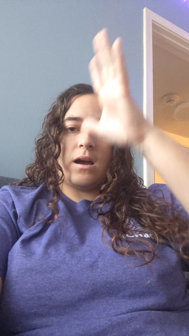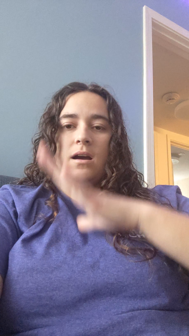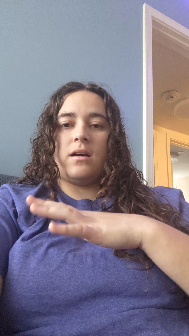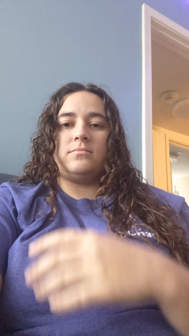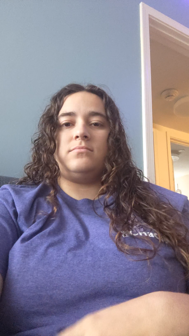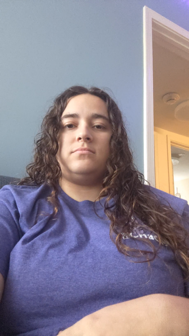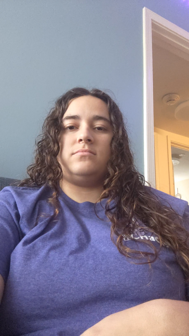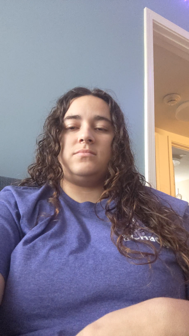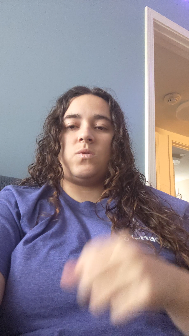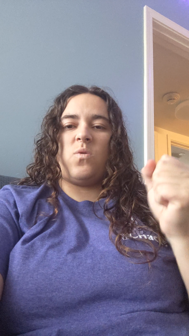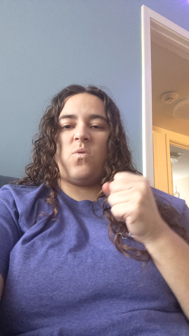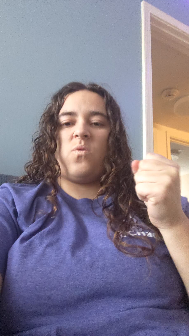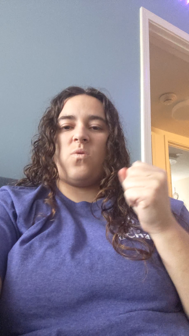cold